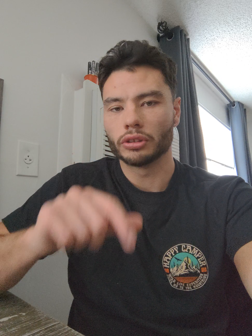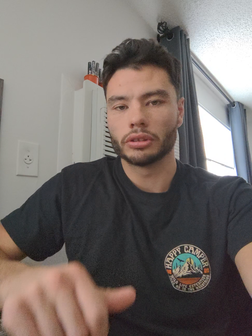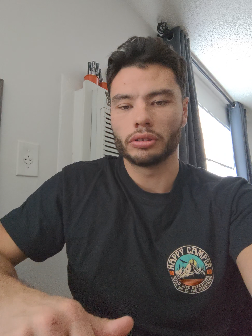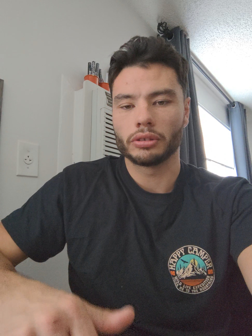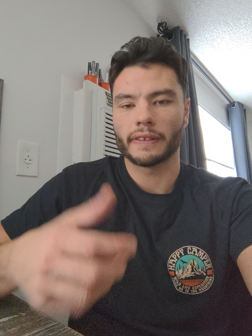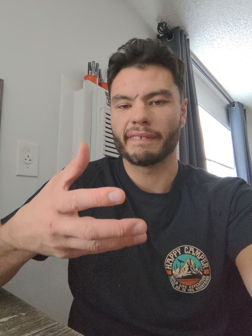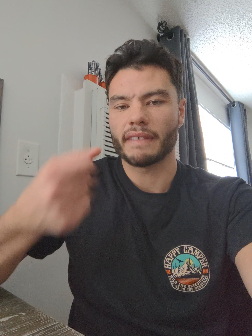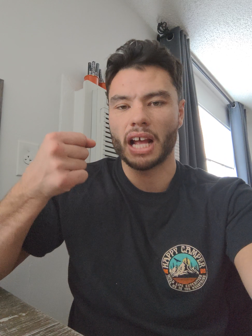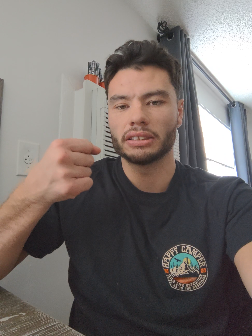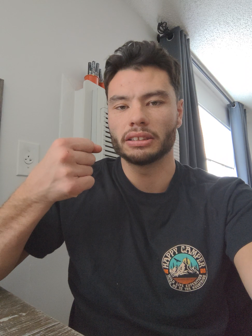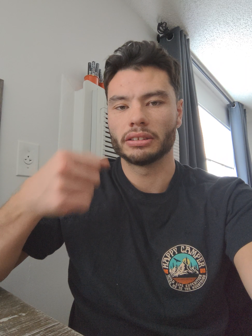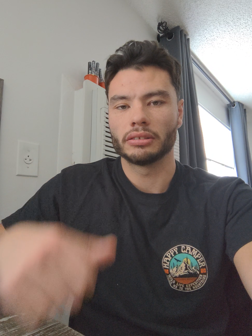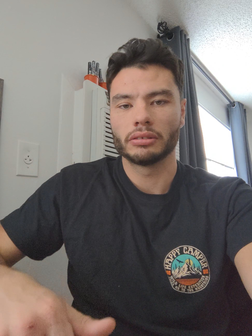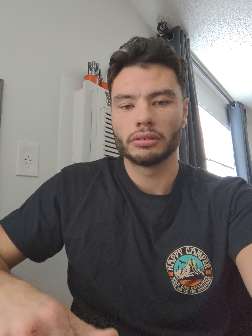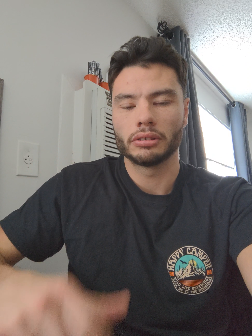fast